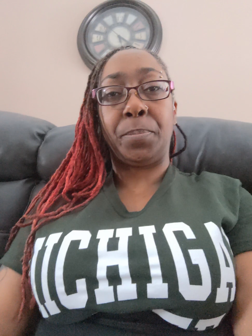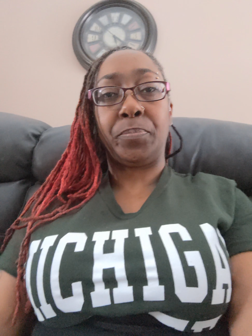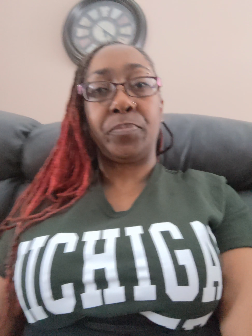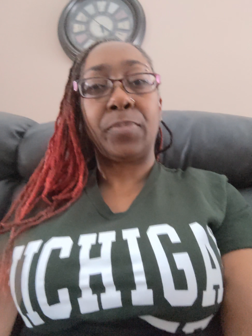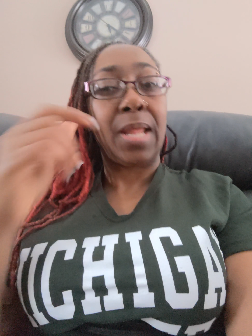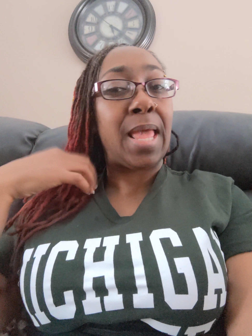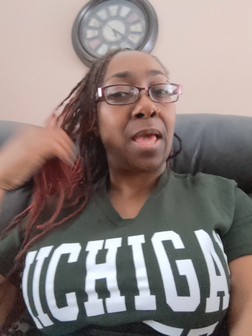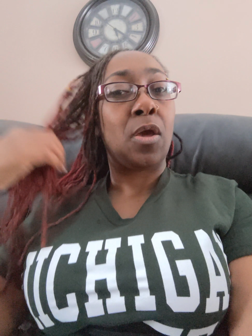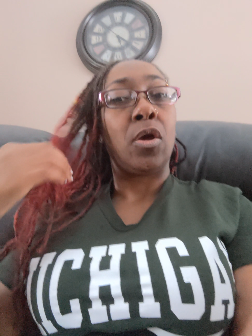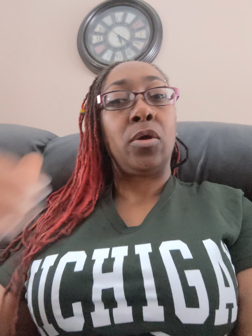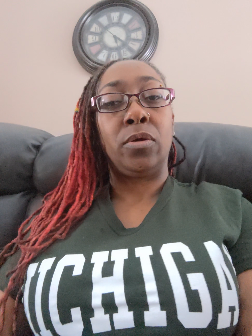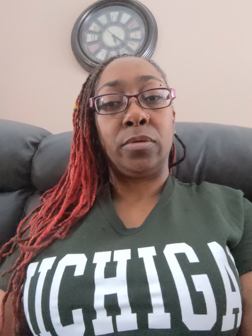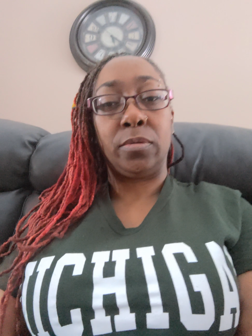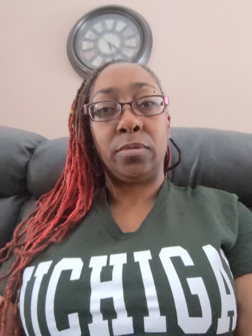hair